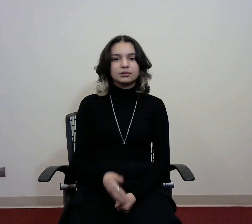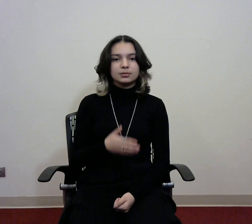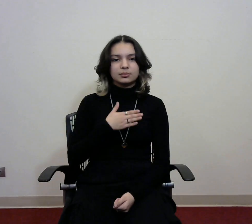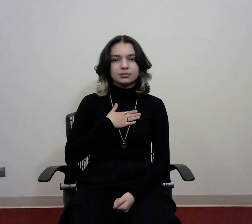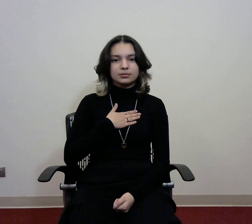mən